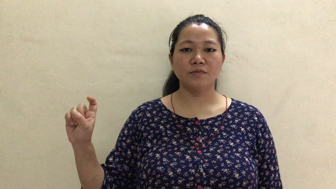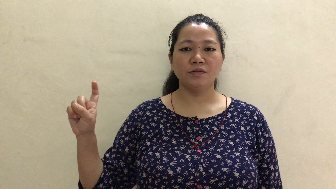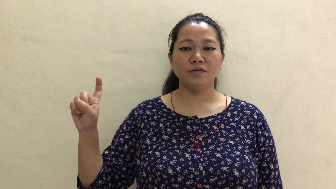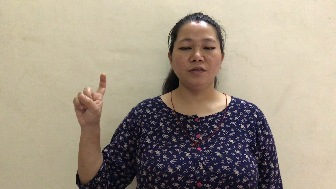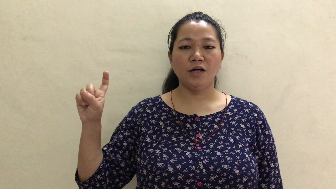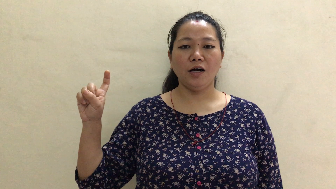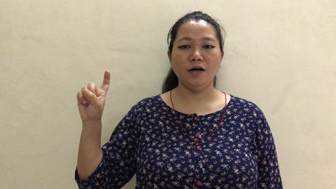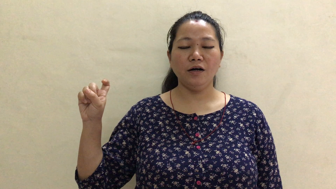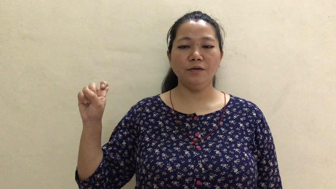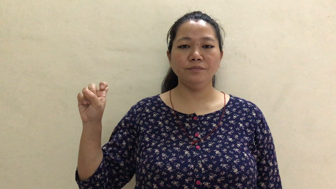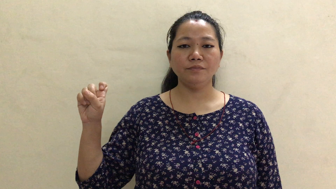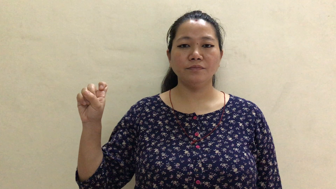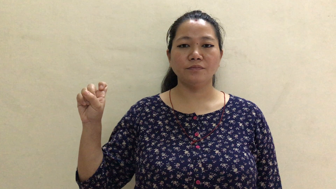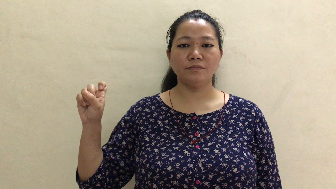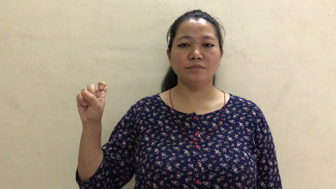अं